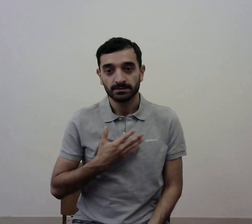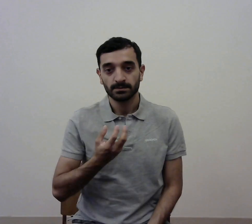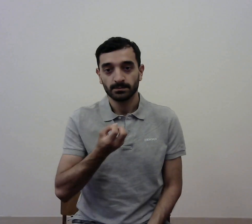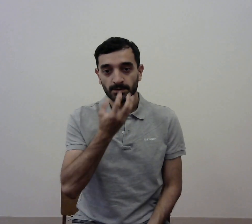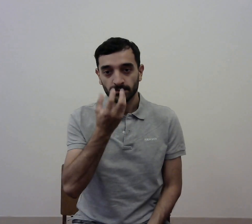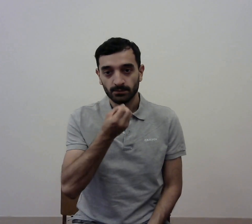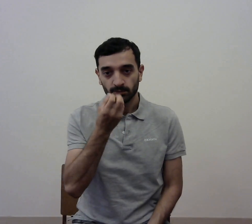bakı